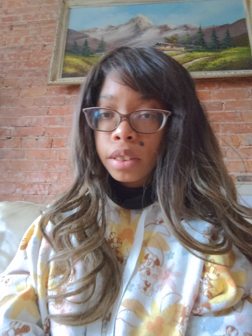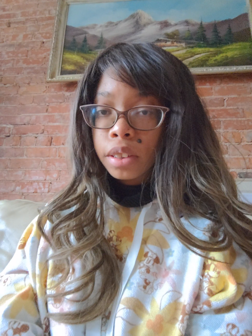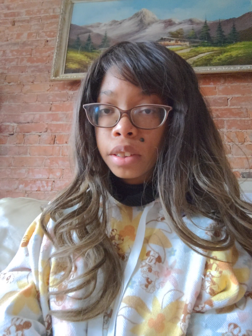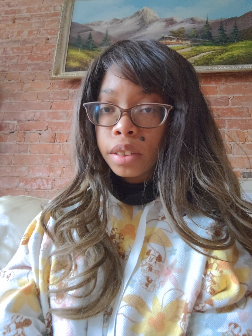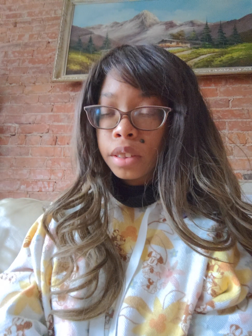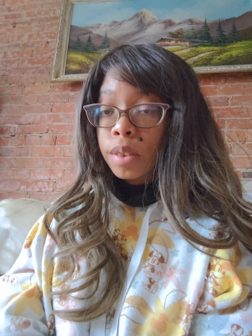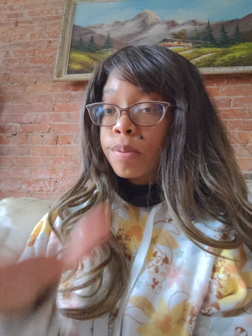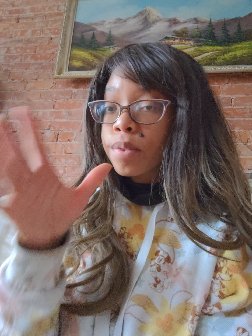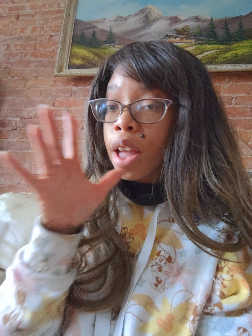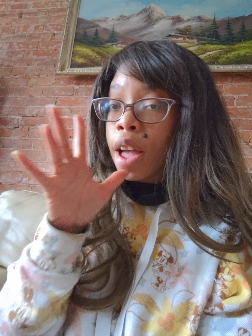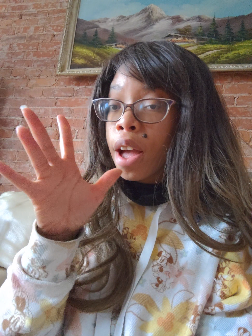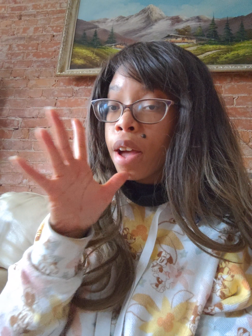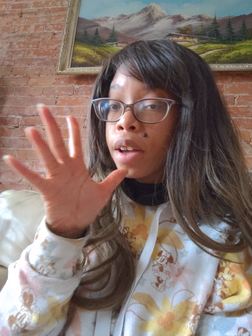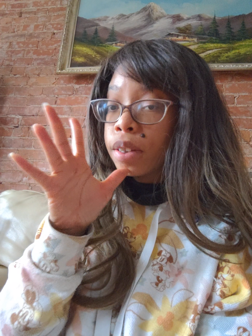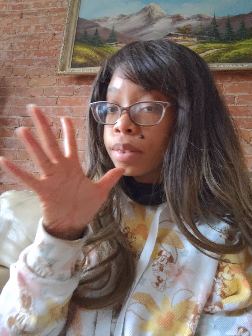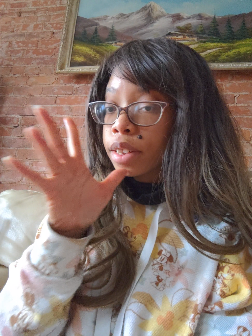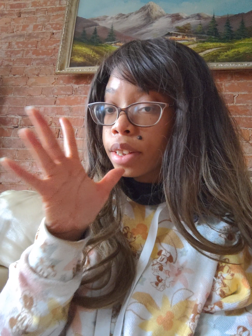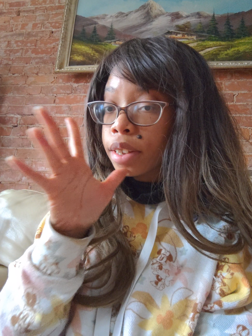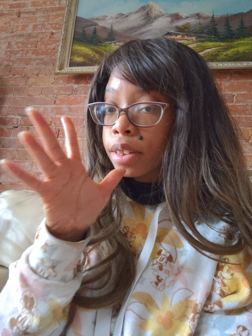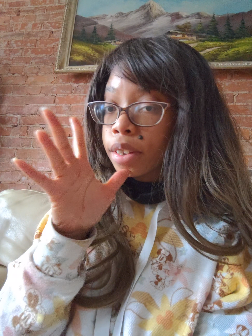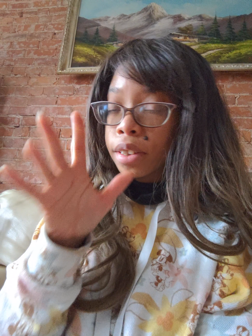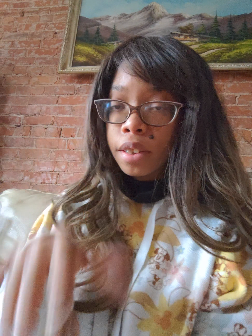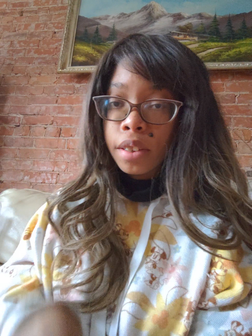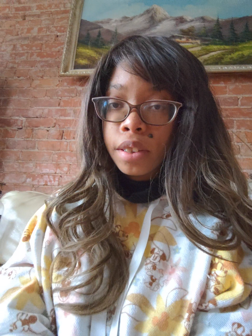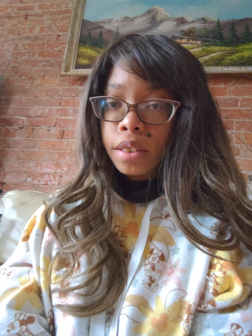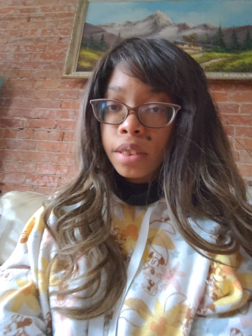mom